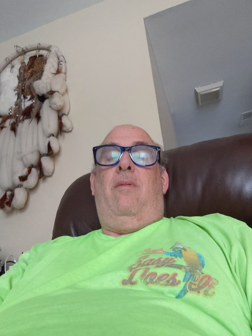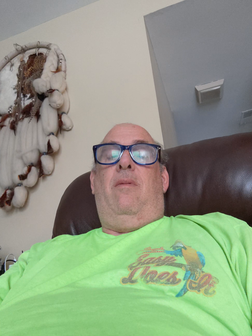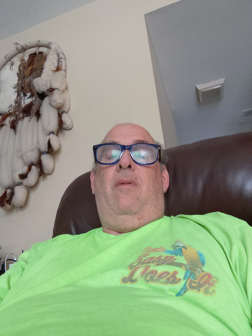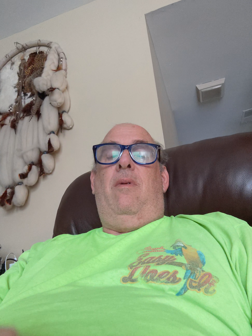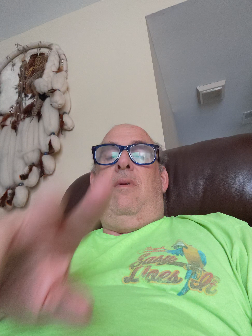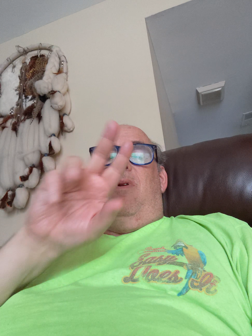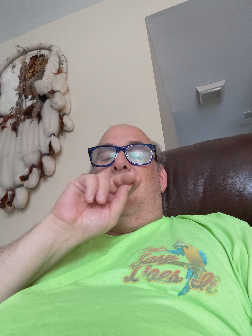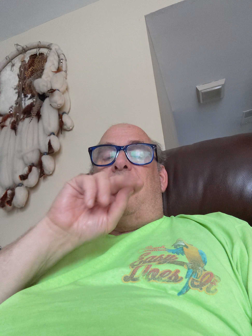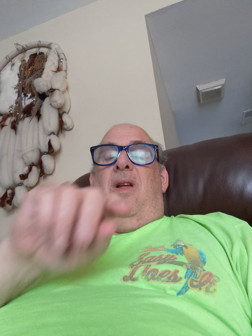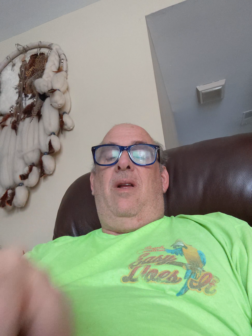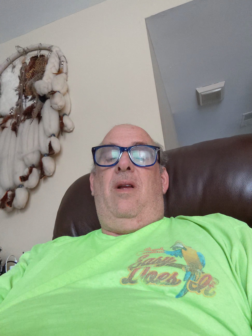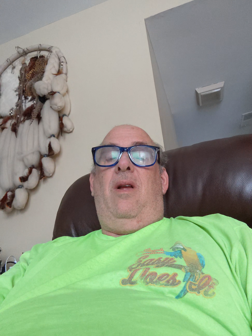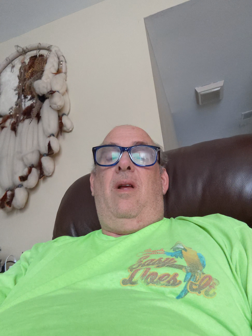duck